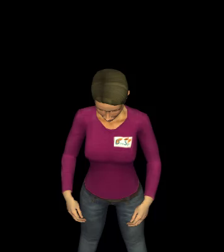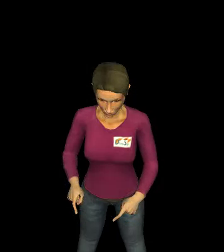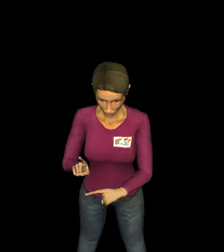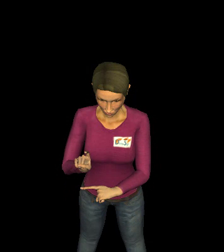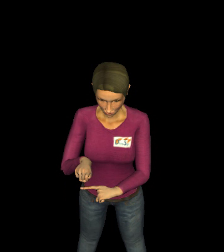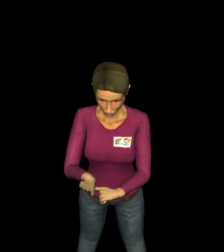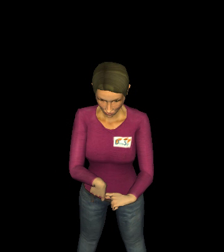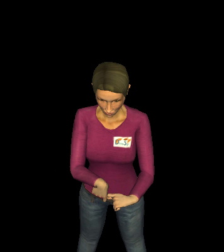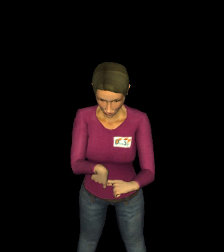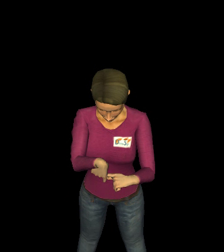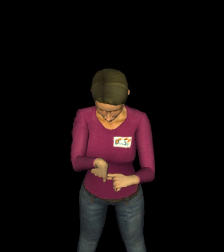يعلق